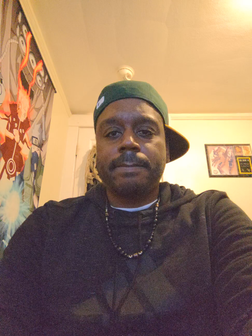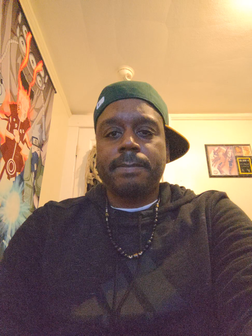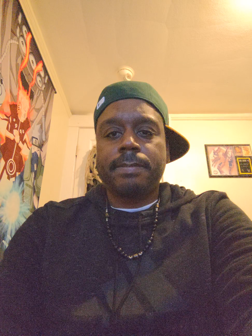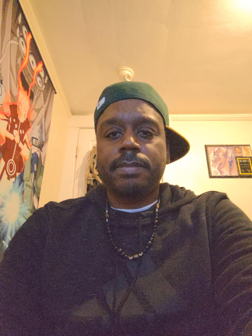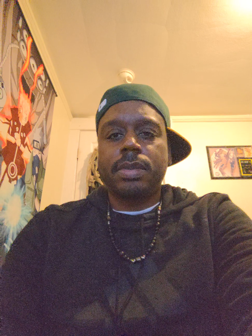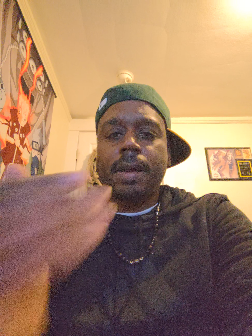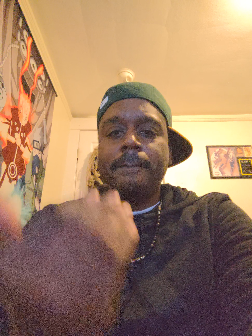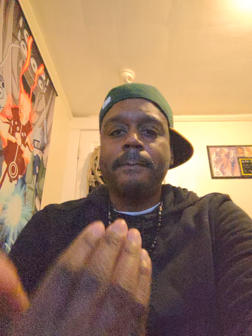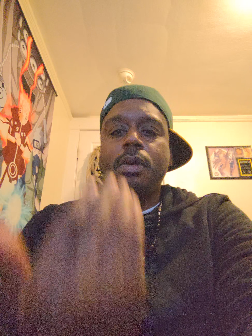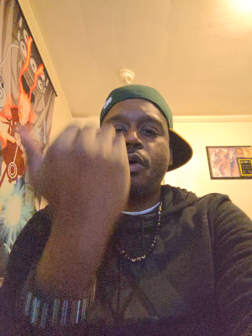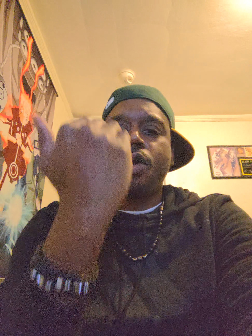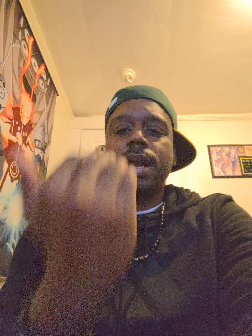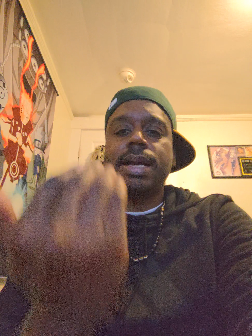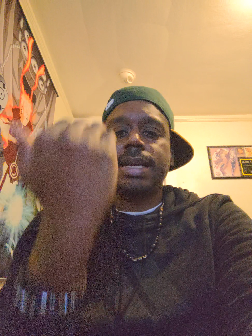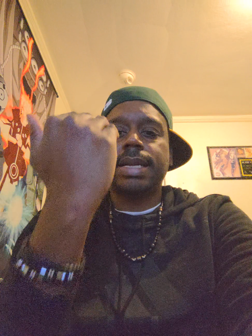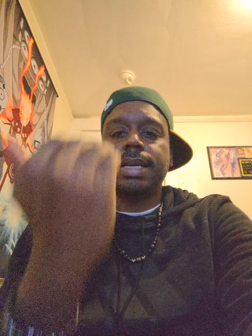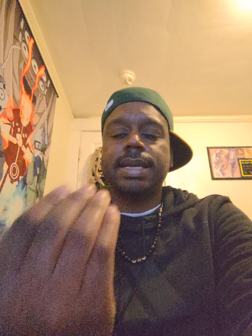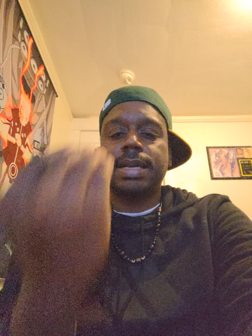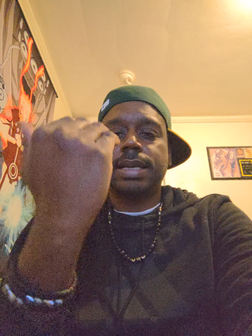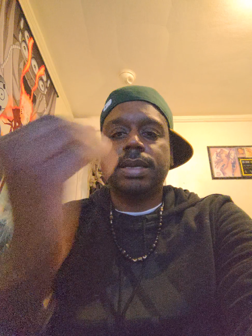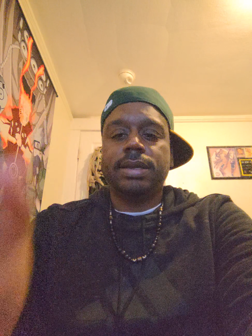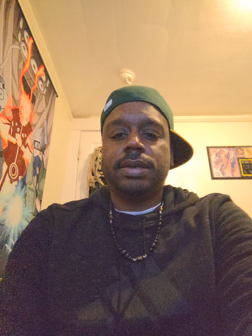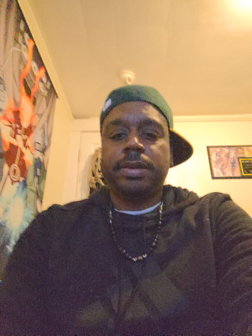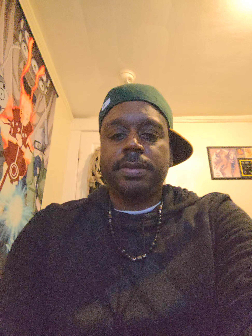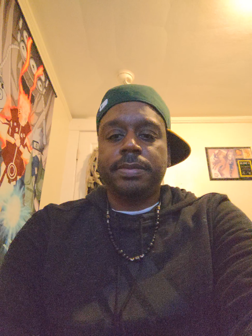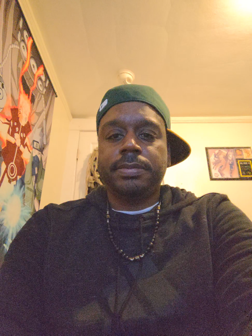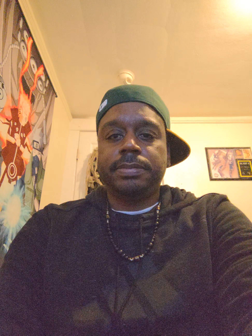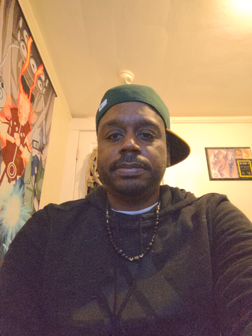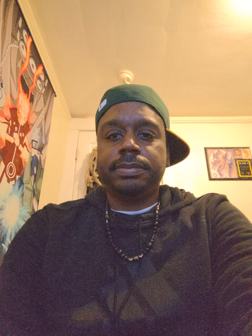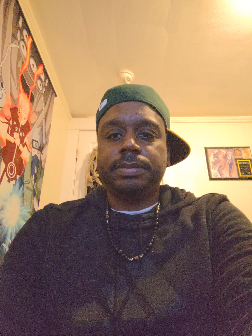morning